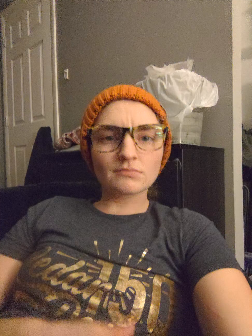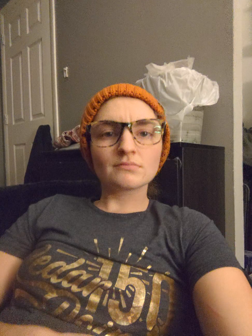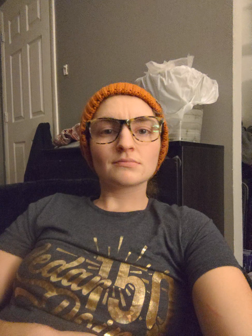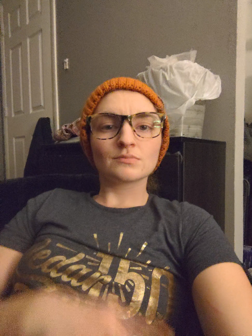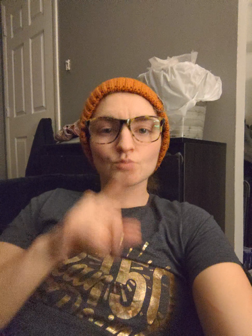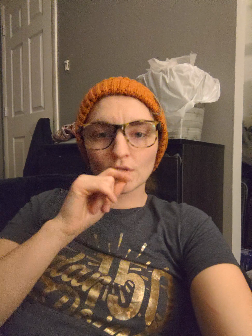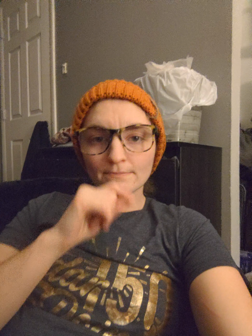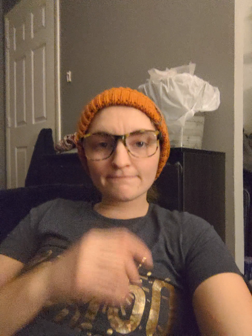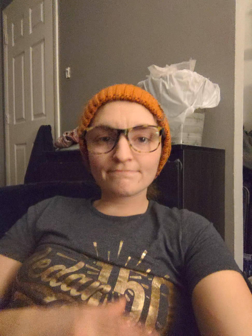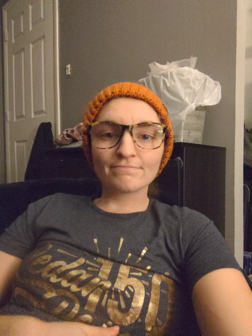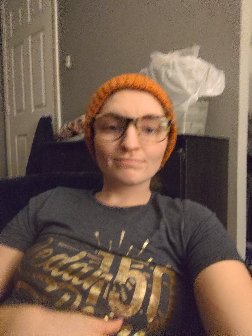bird